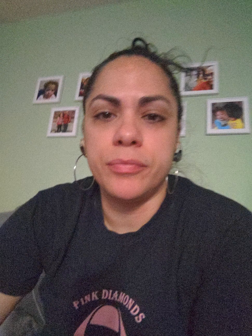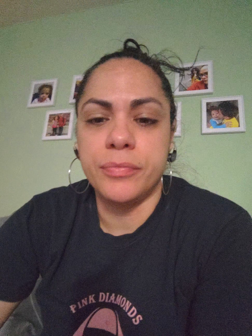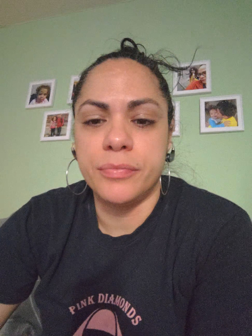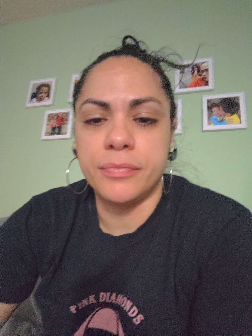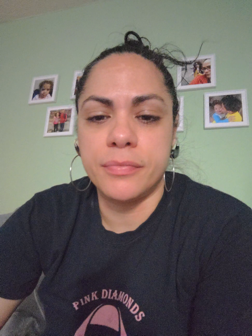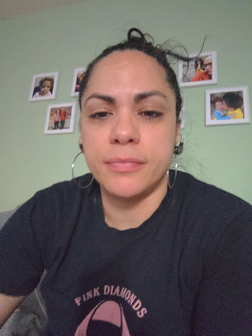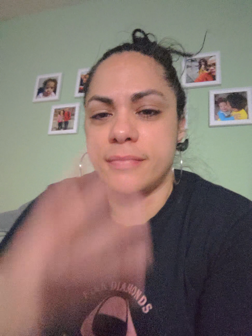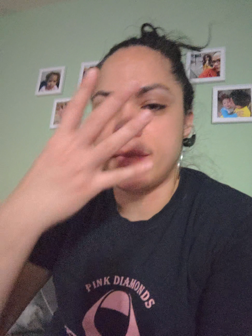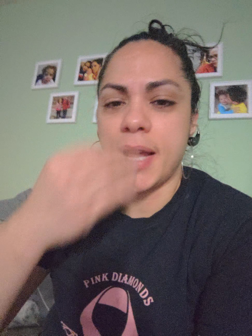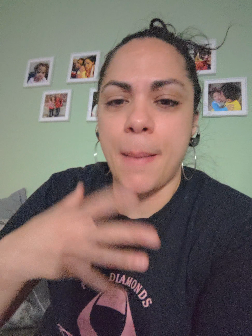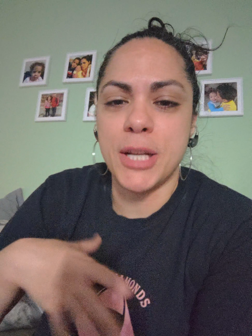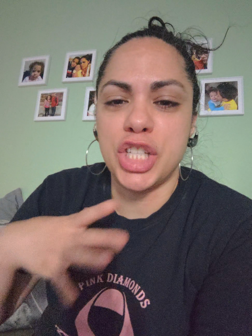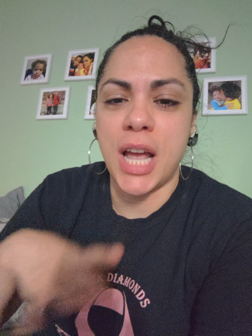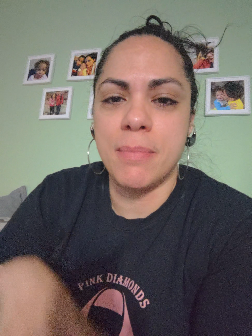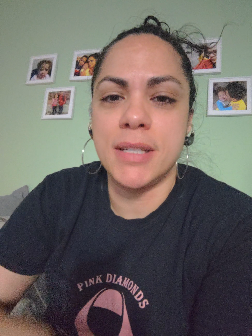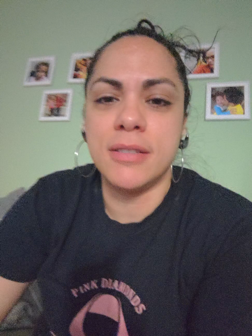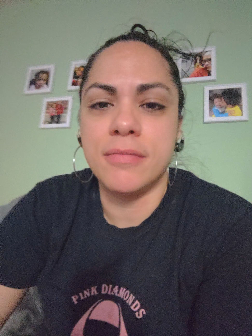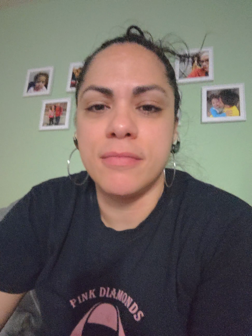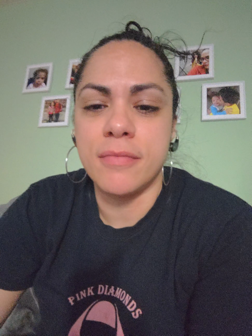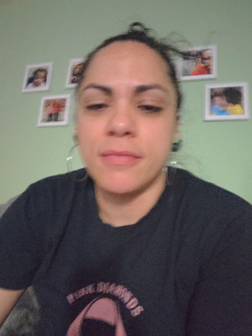pajamas